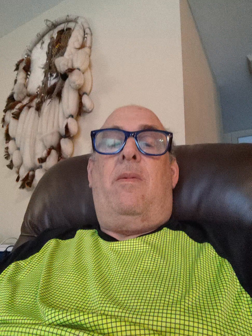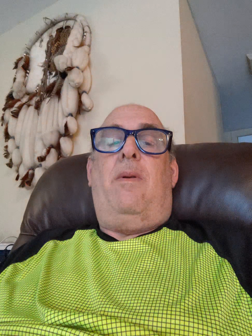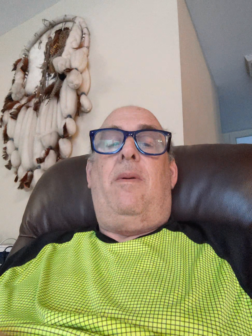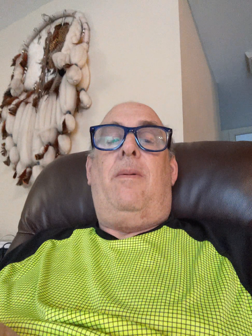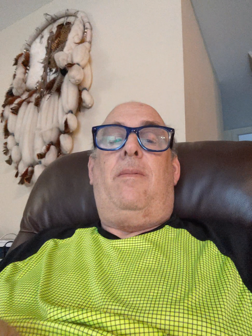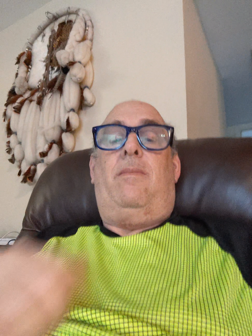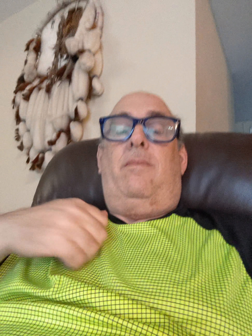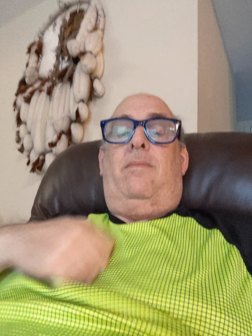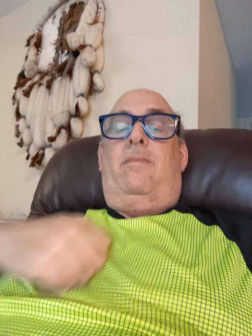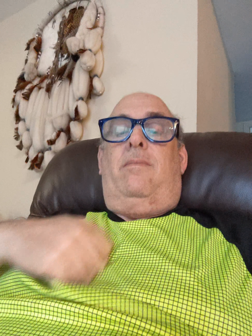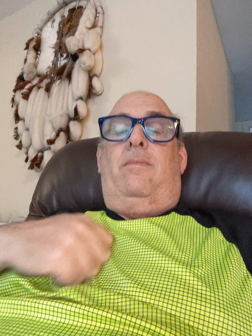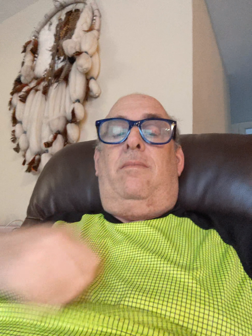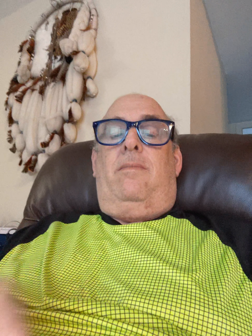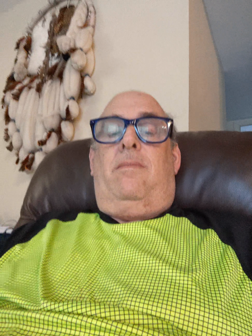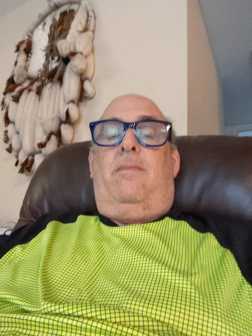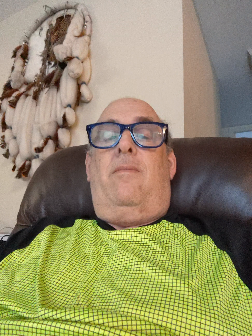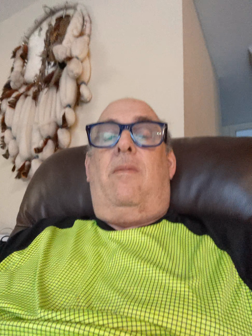bath